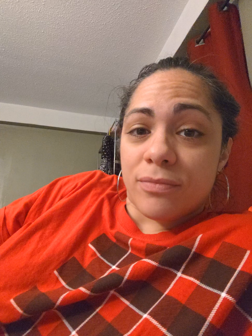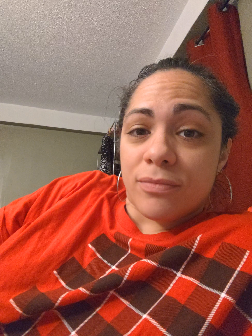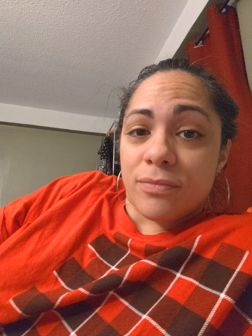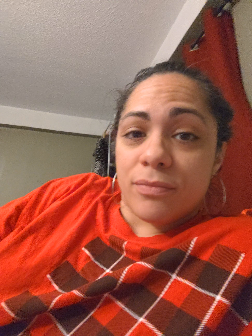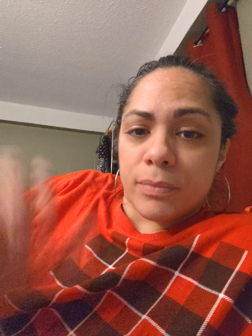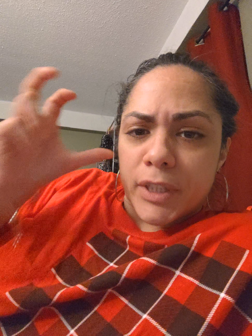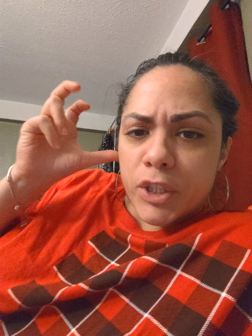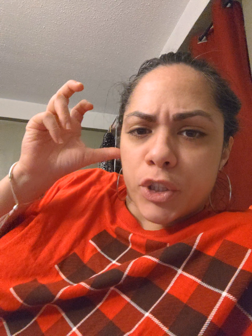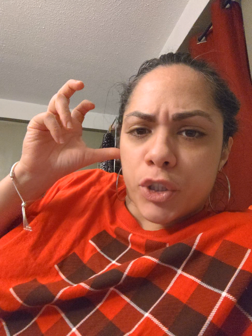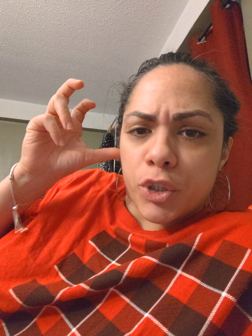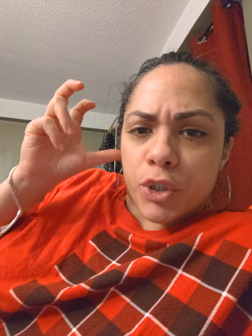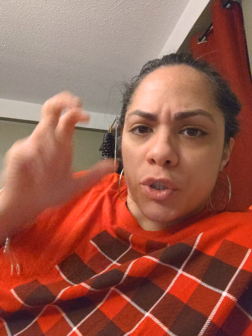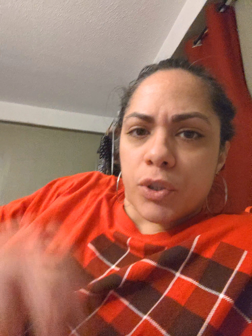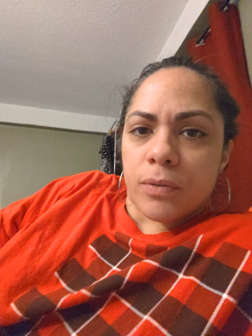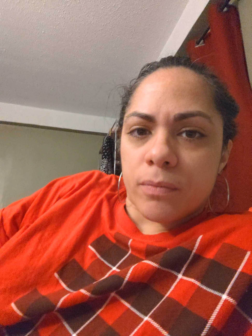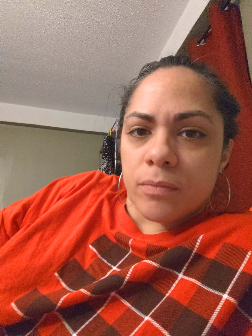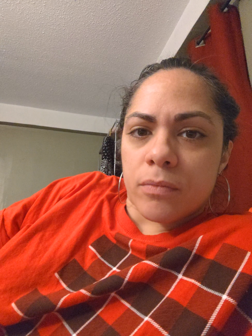hear